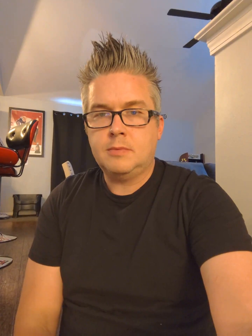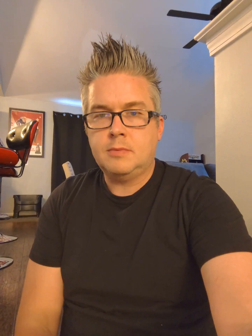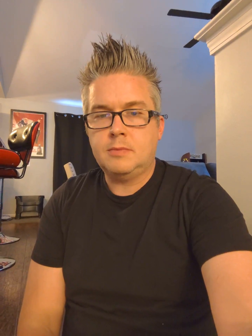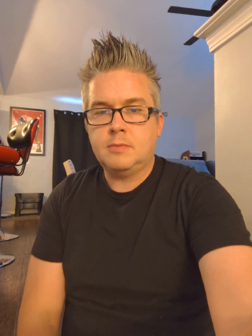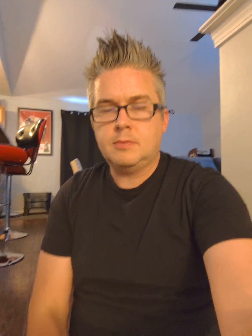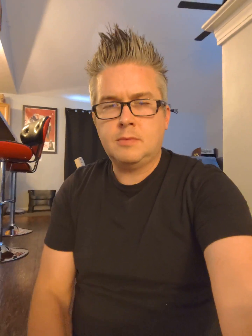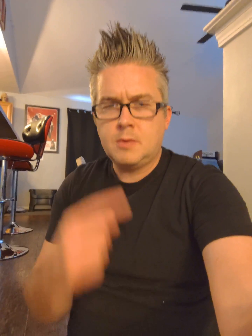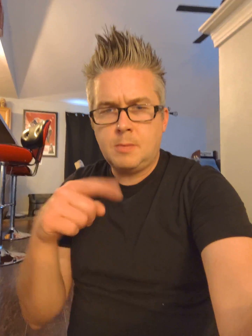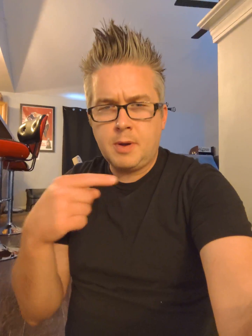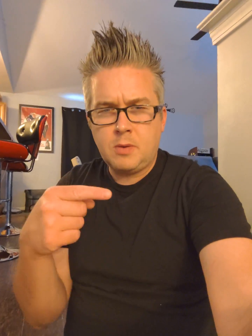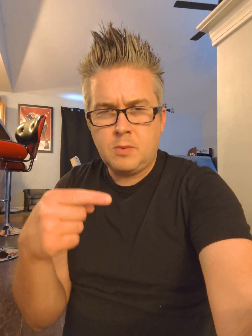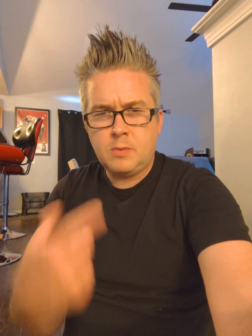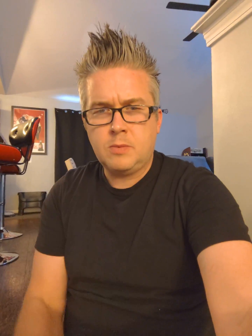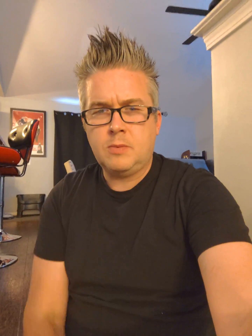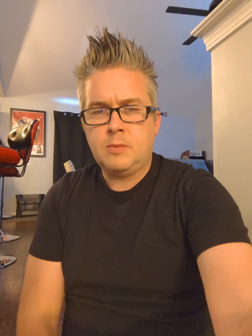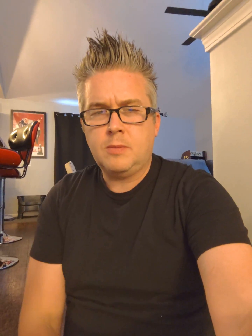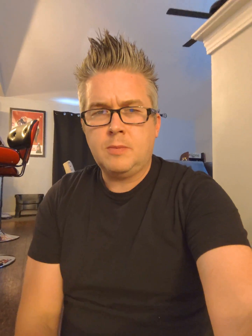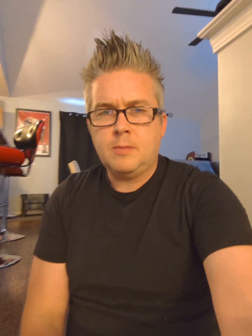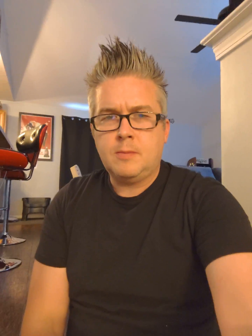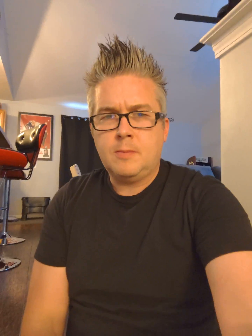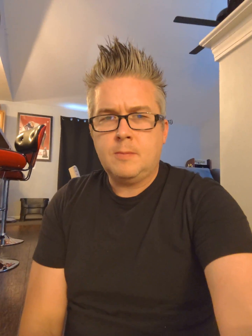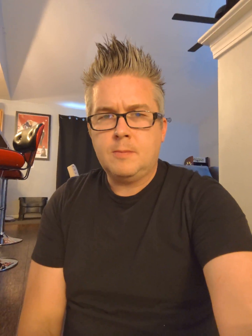about